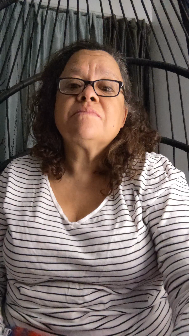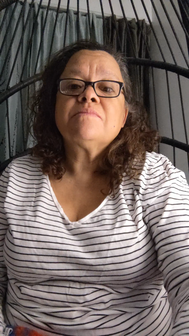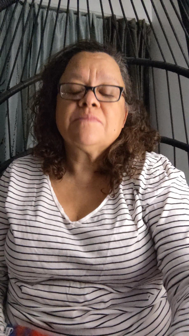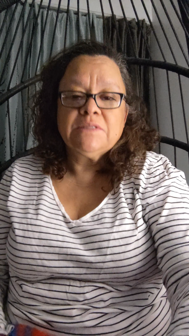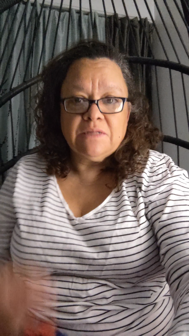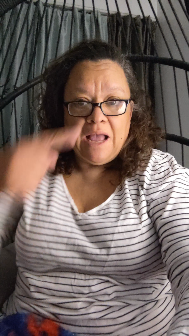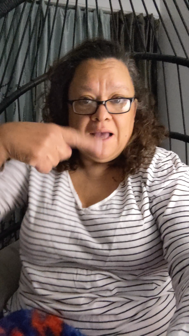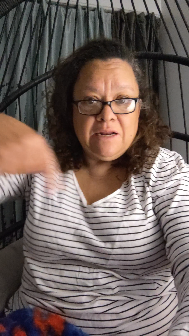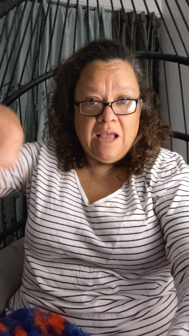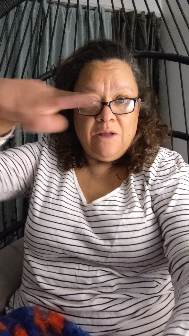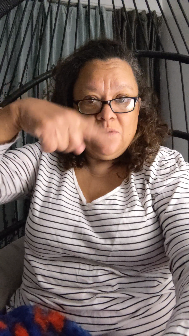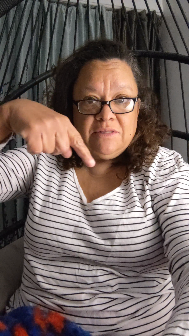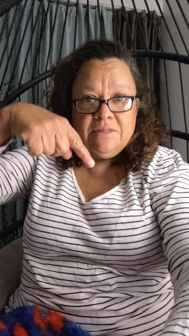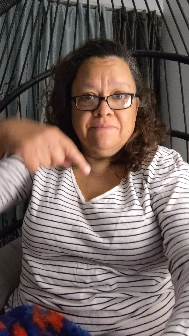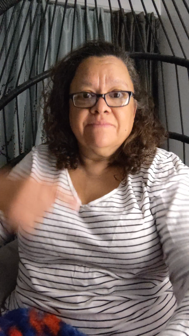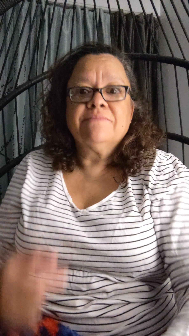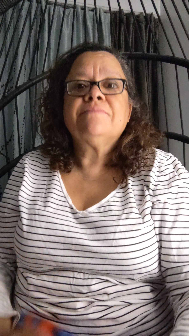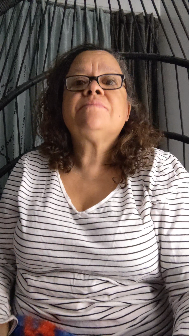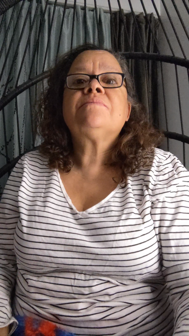around